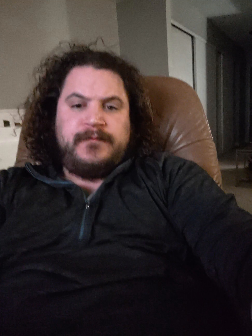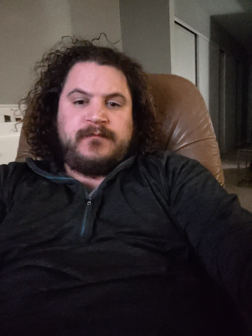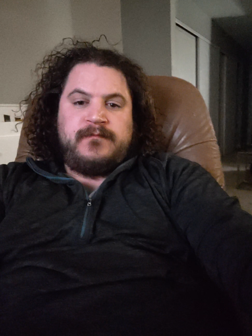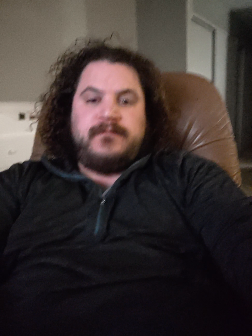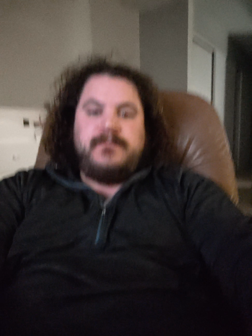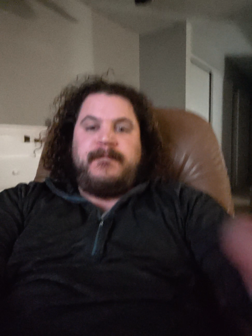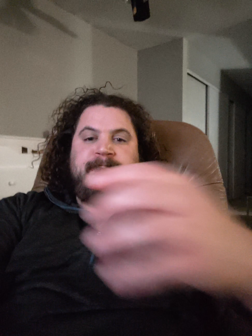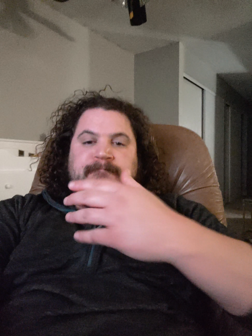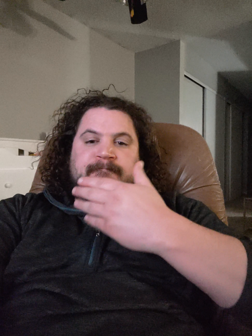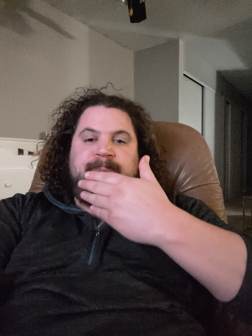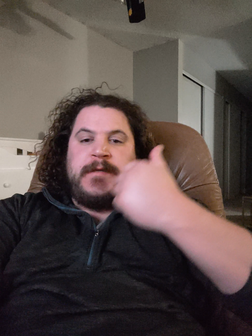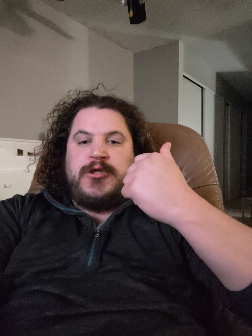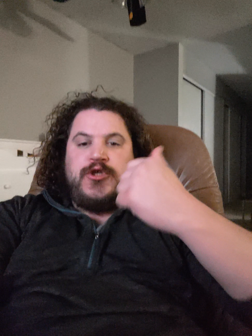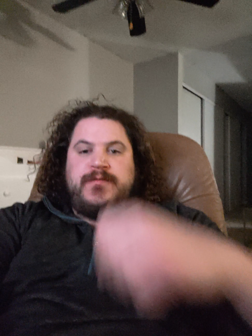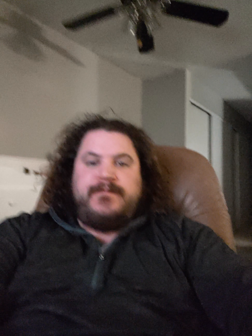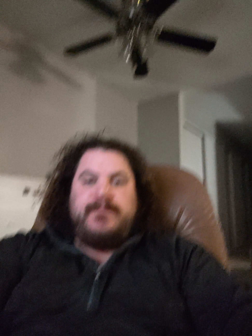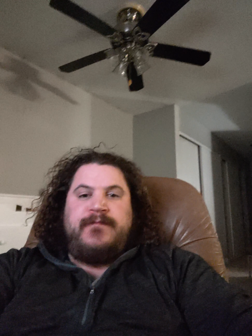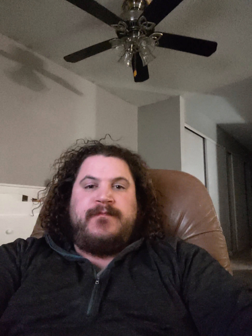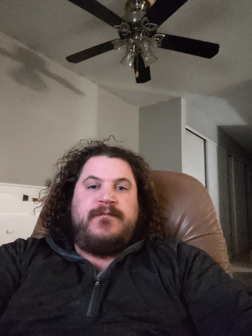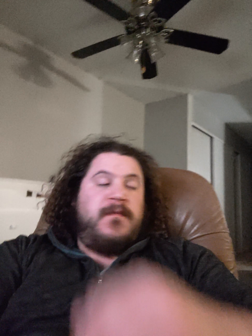better